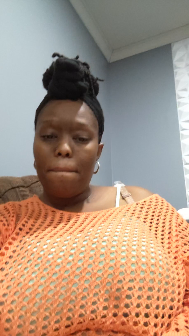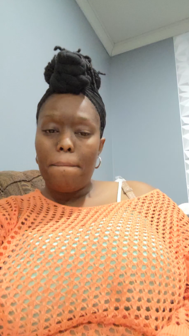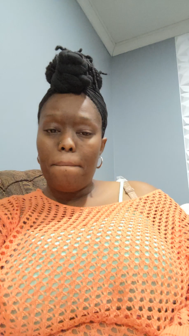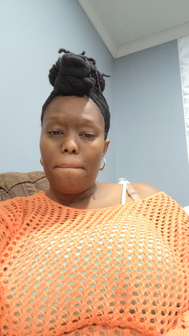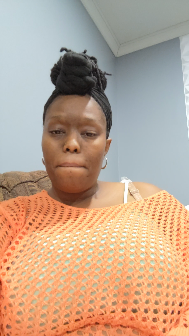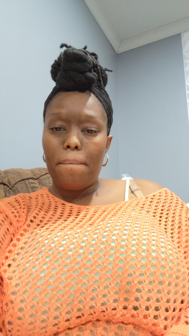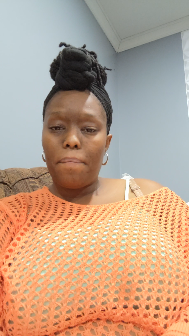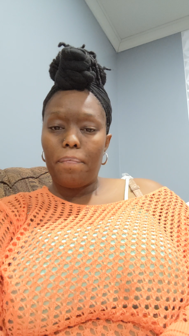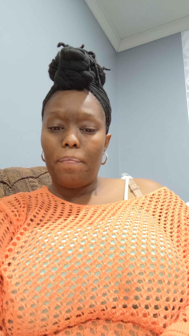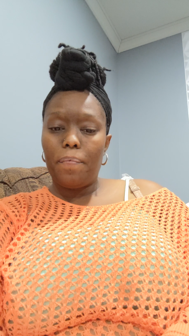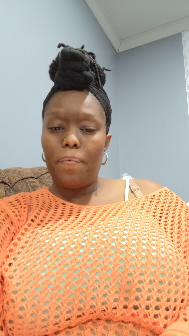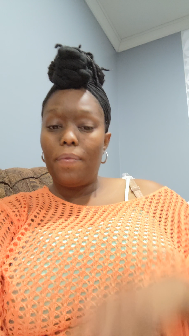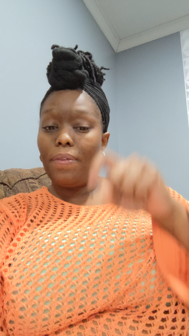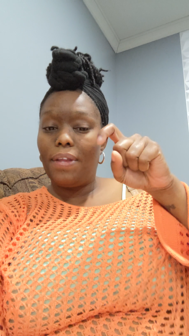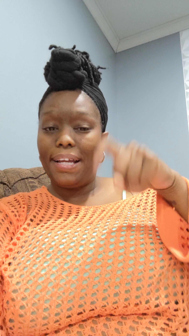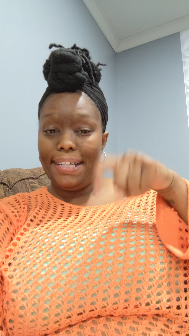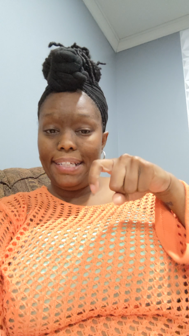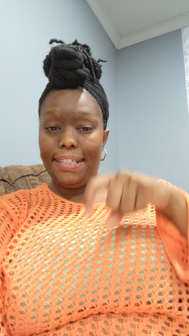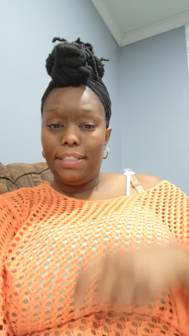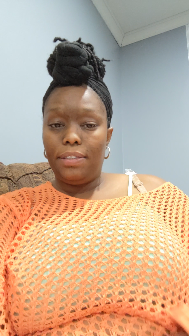need